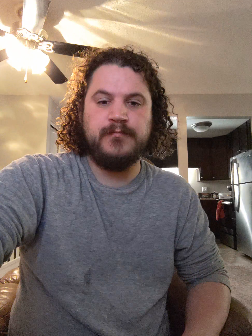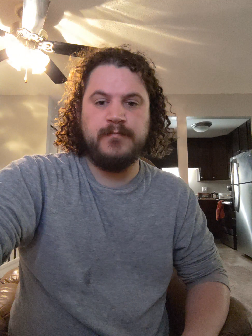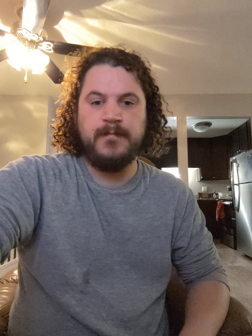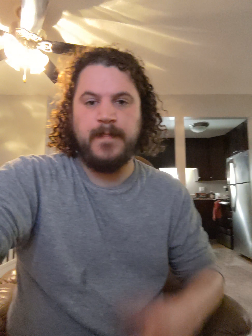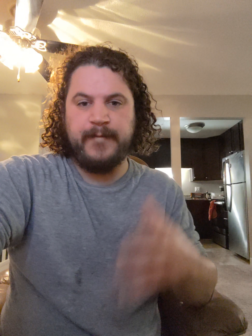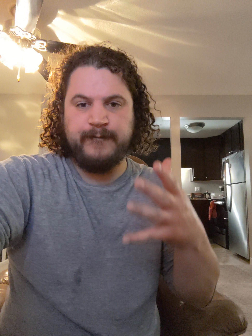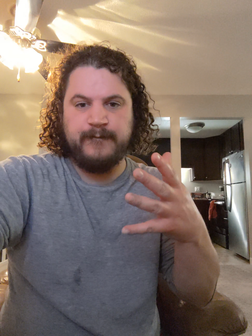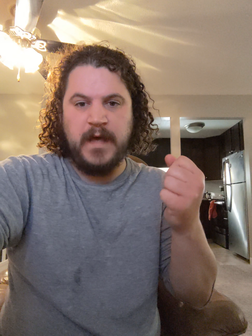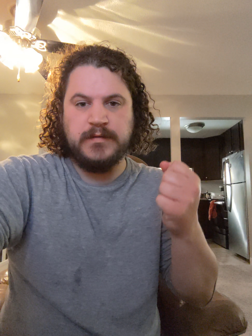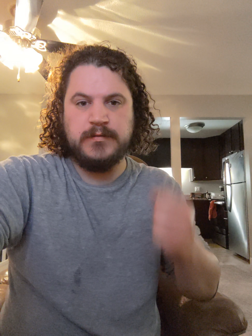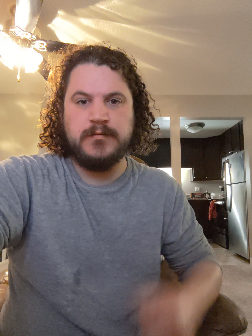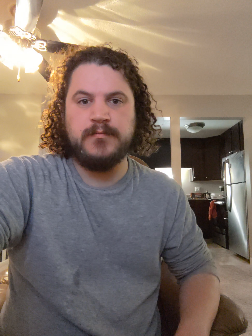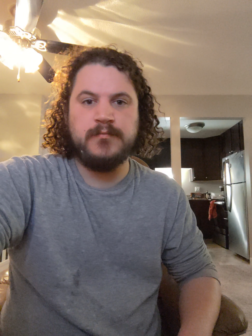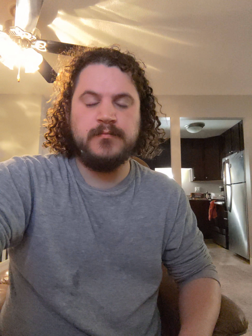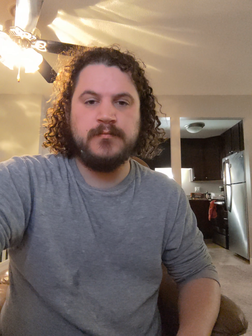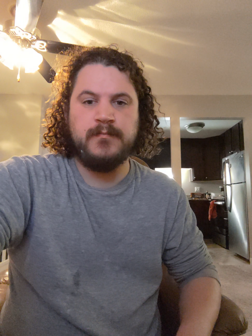fast